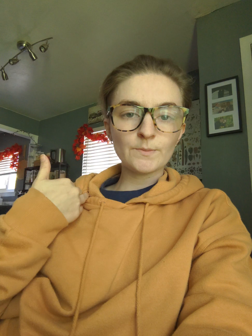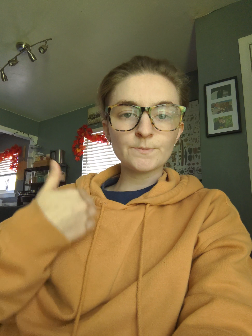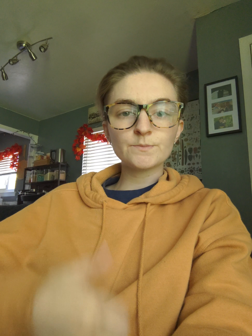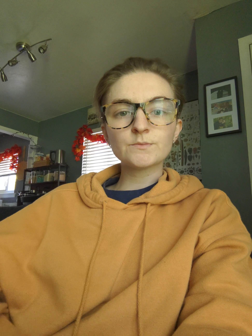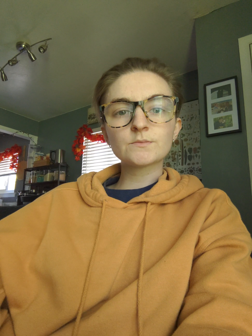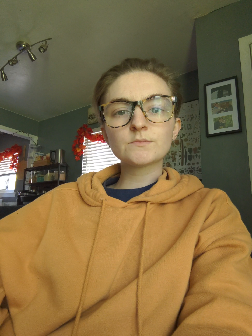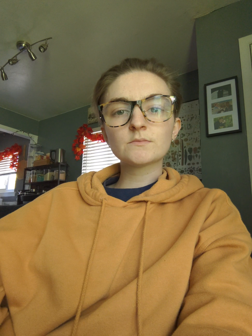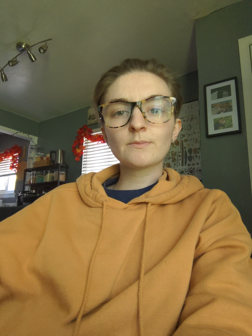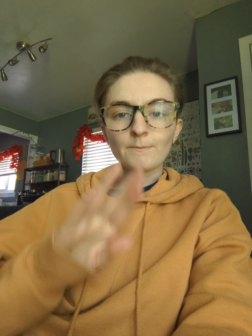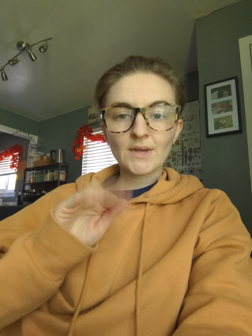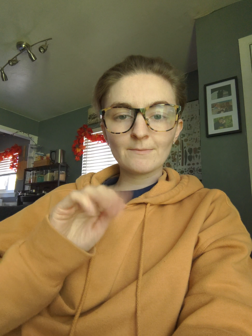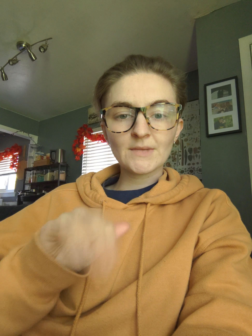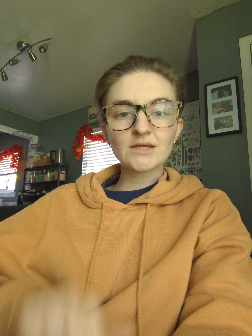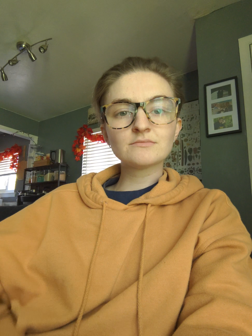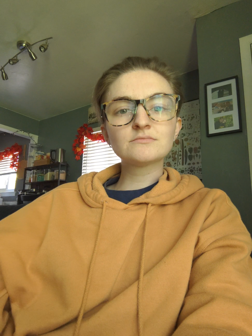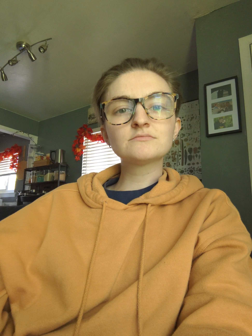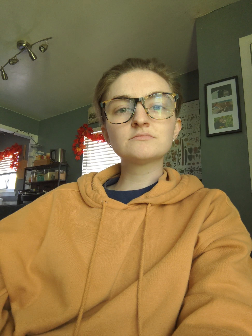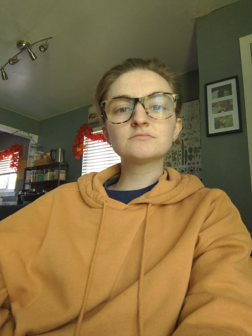baa baa